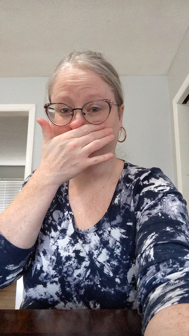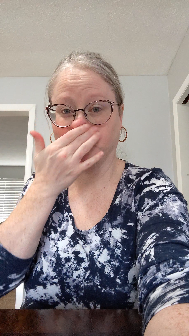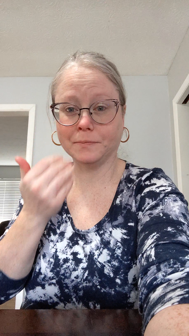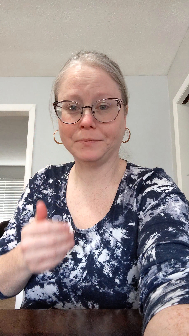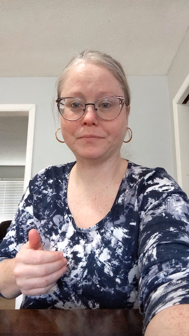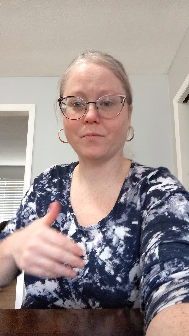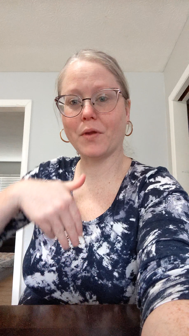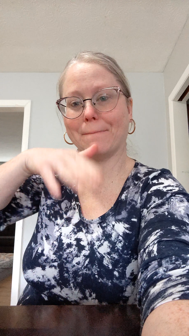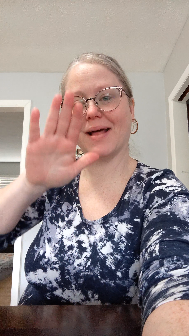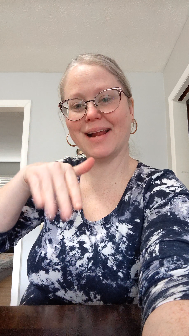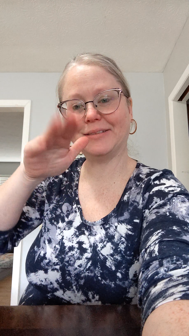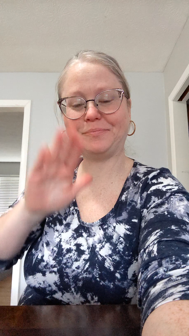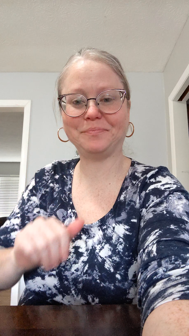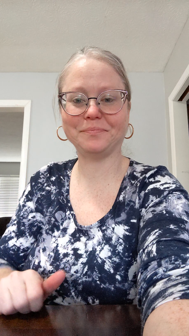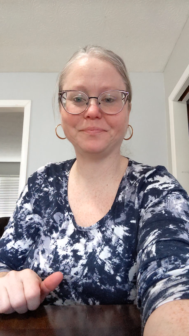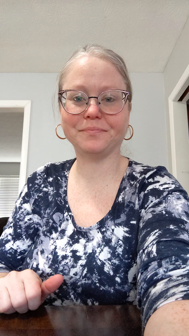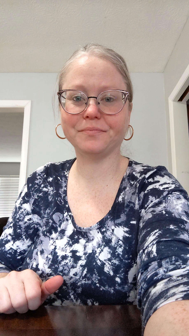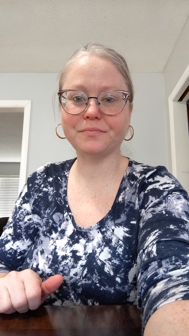paint